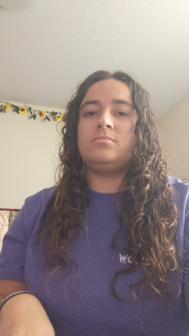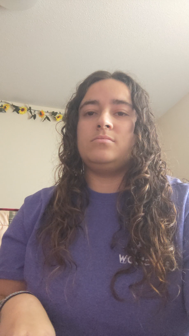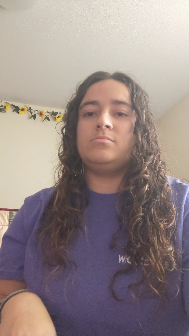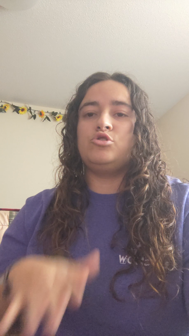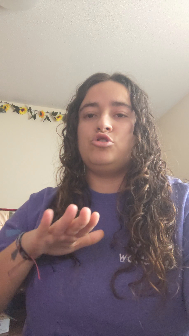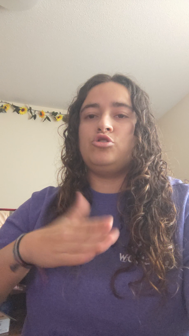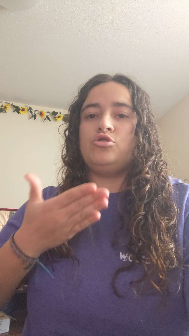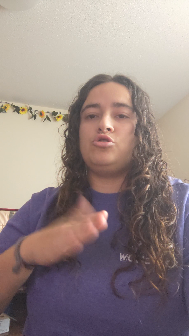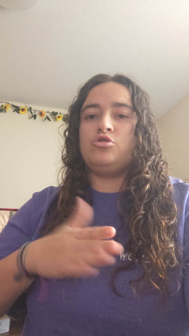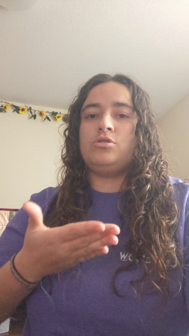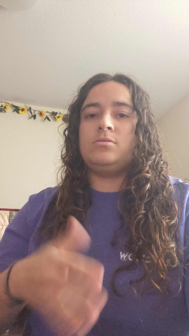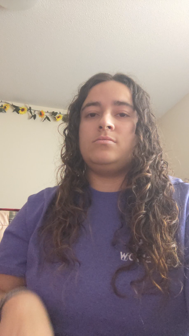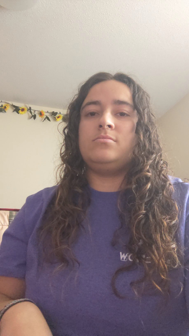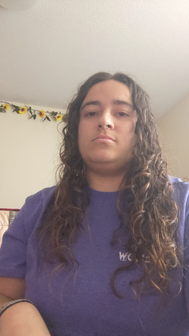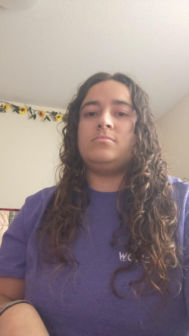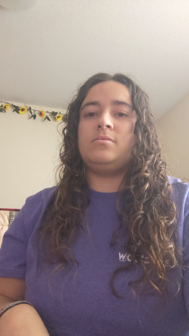cook